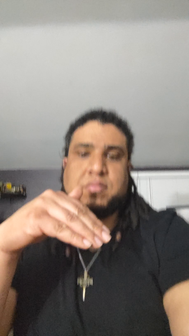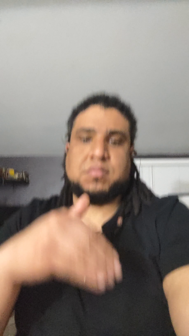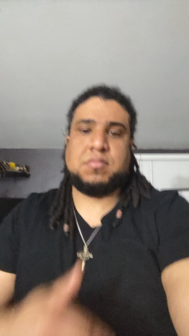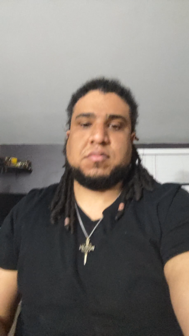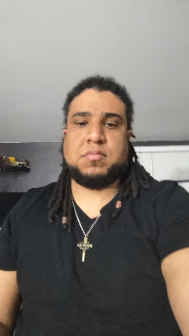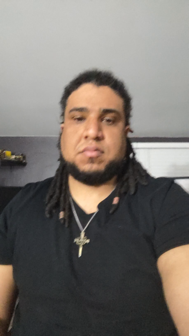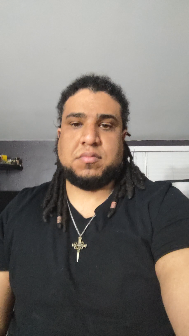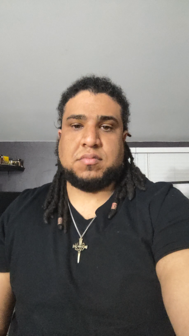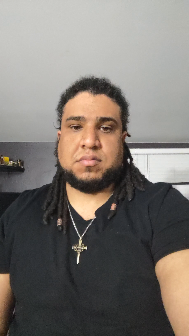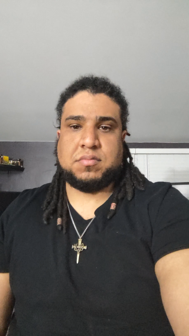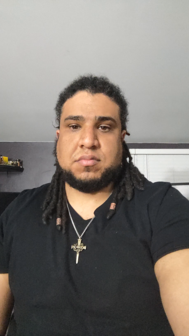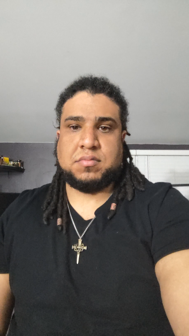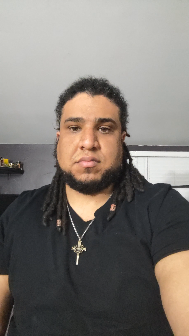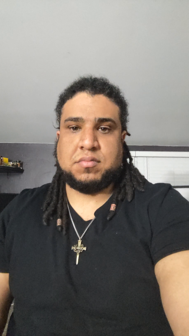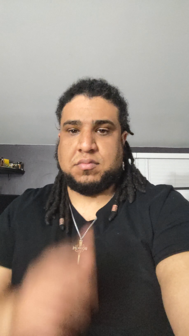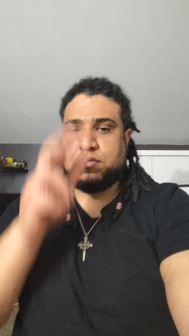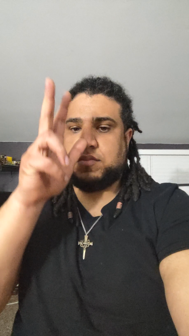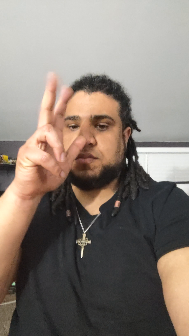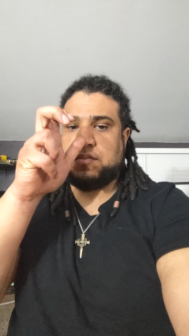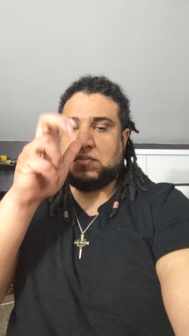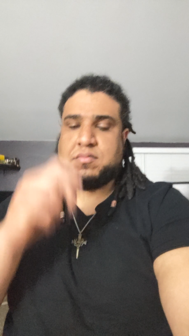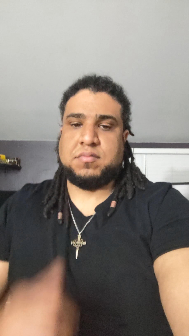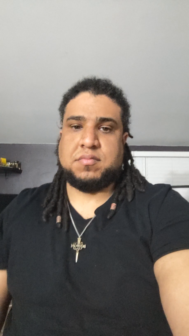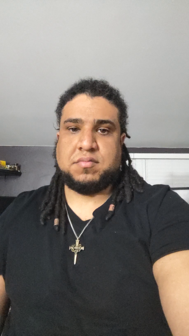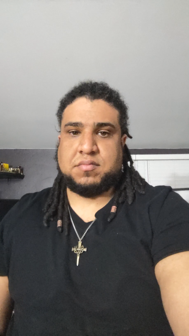ant